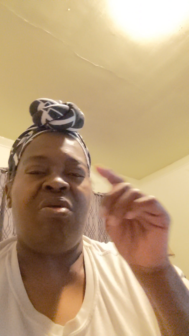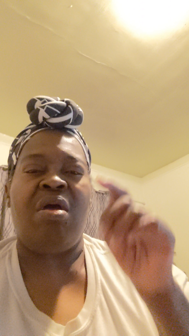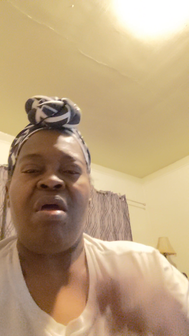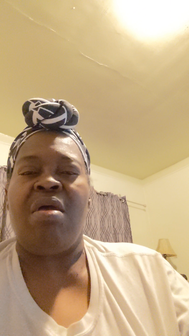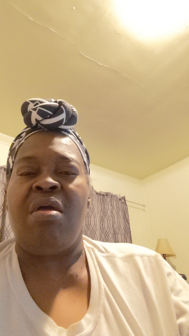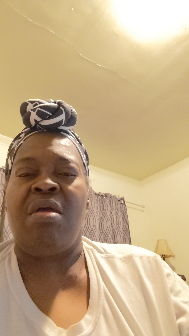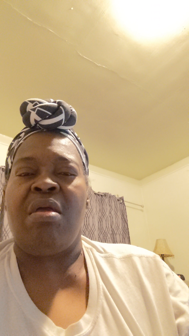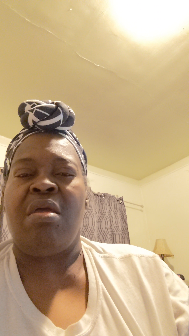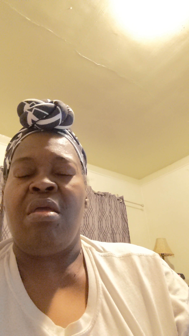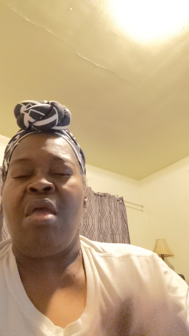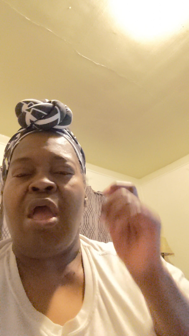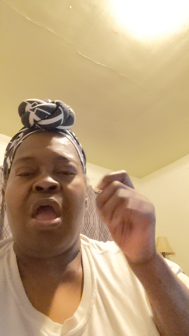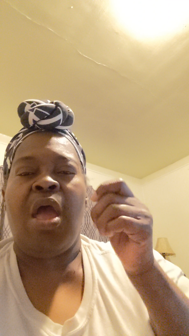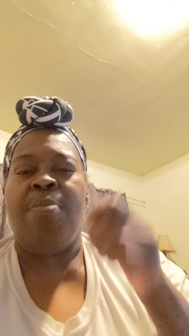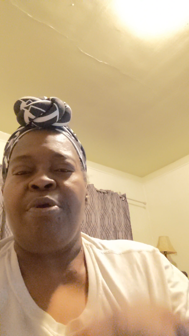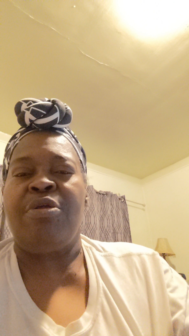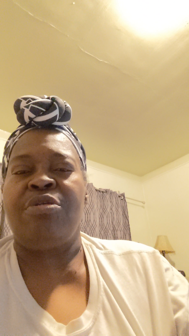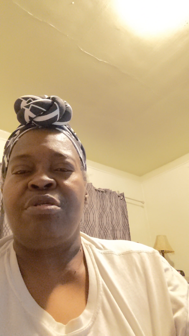hammer